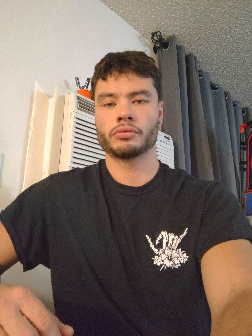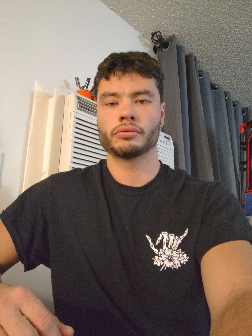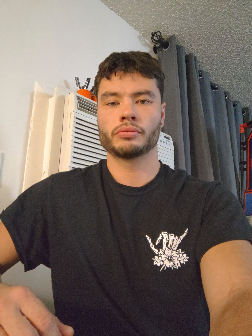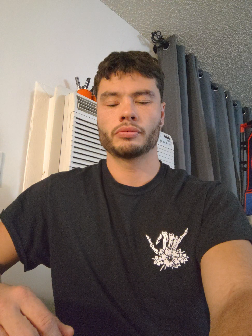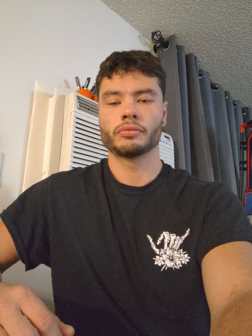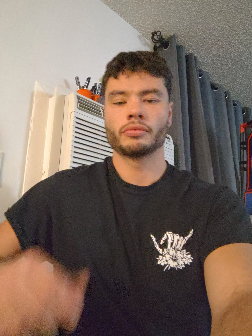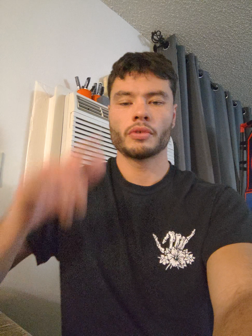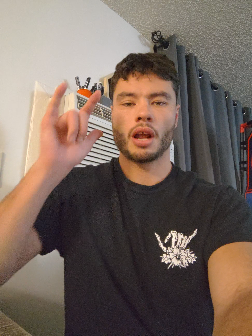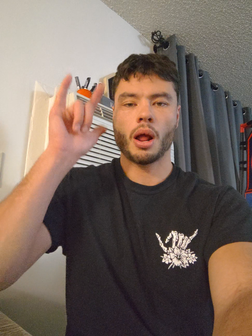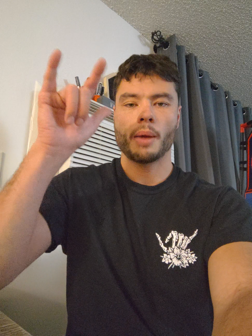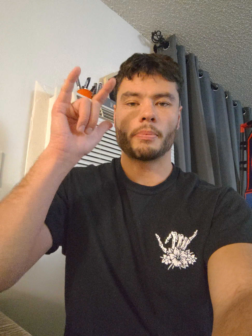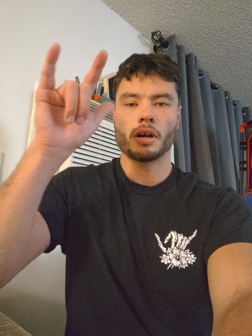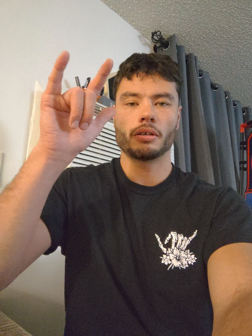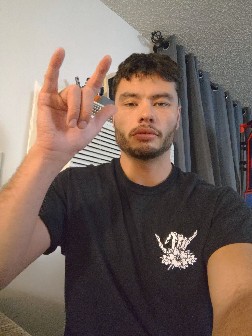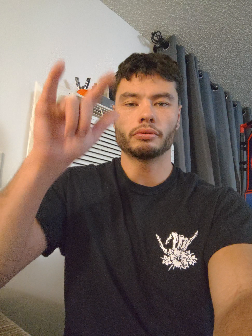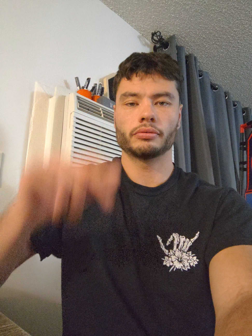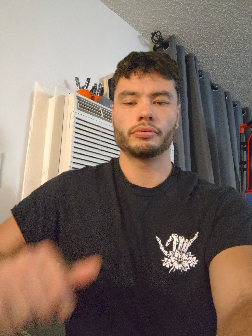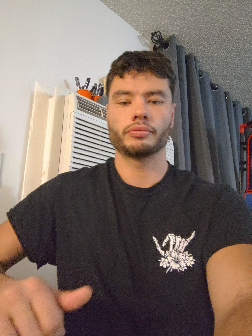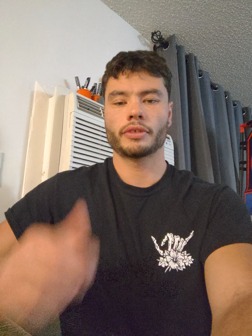airplane